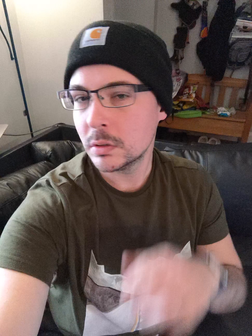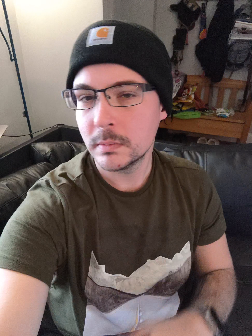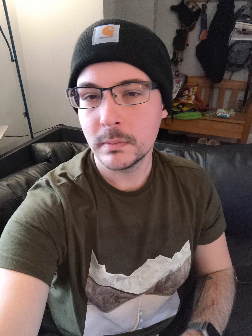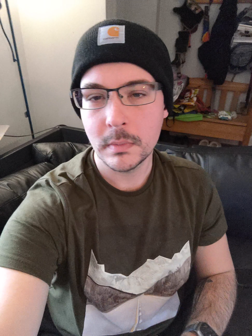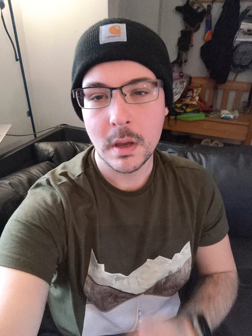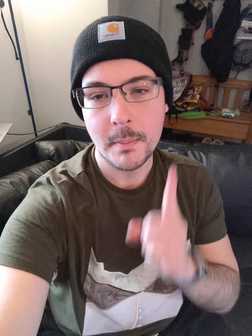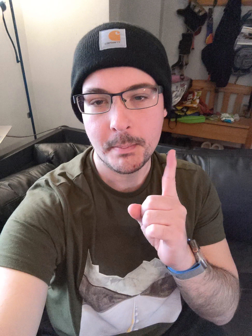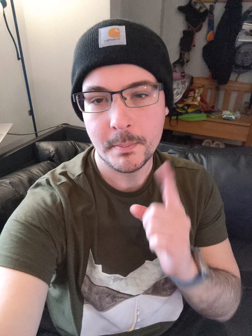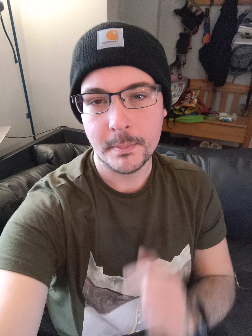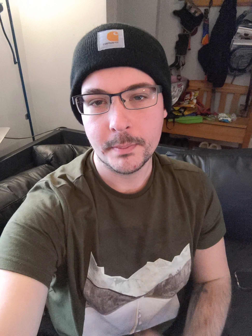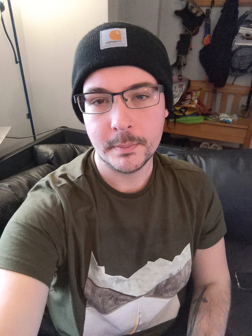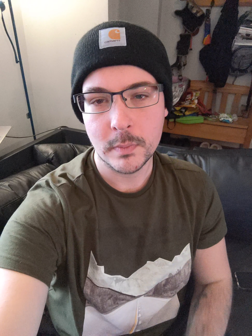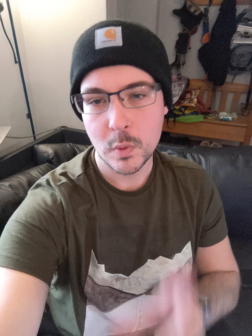up